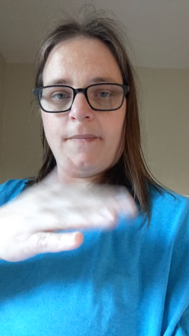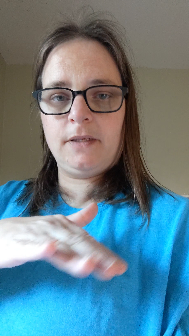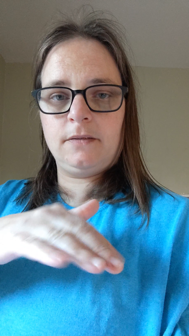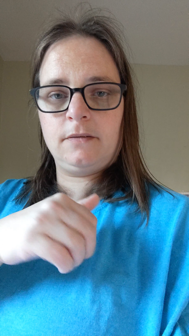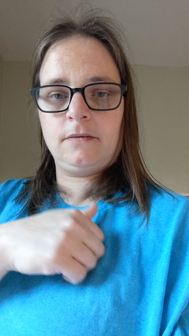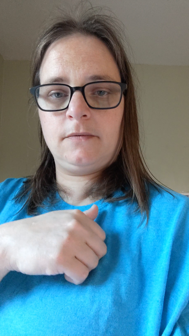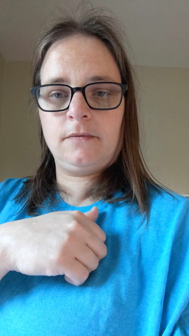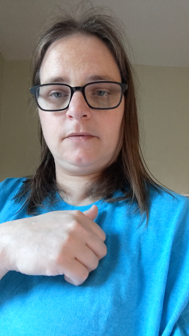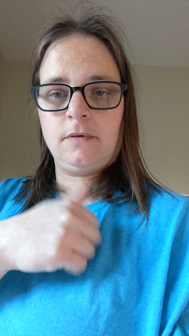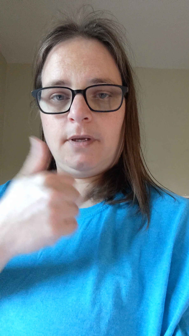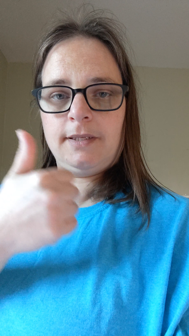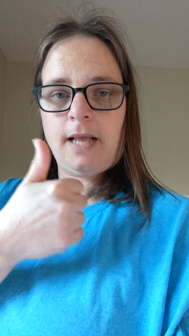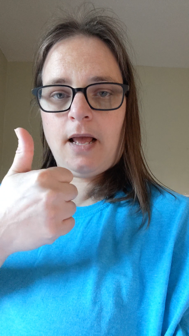game